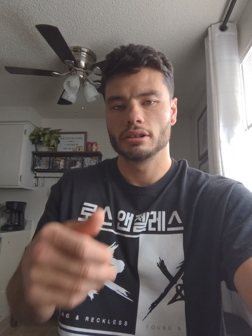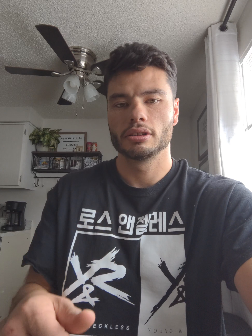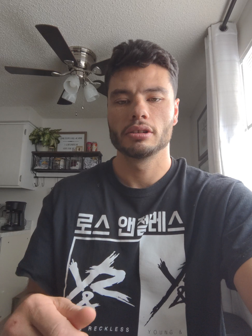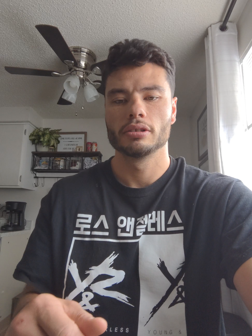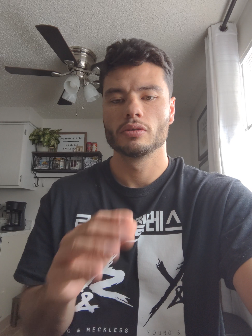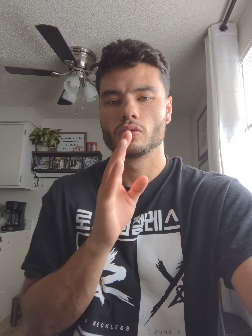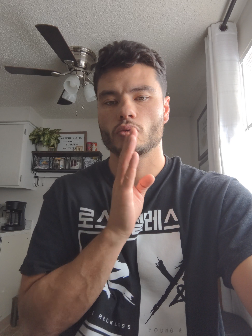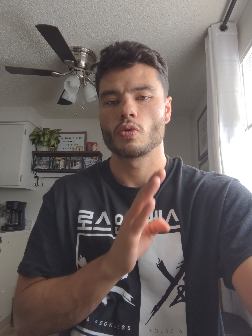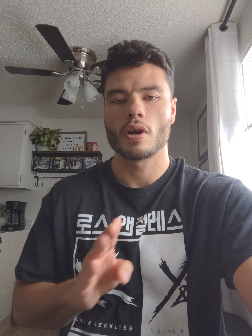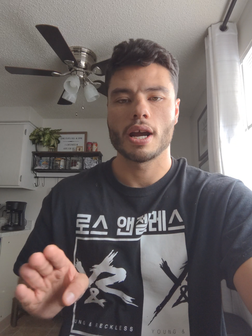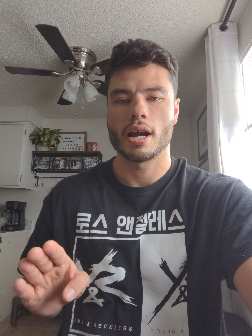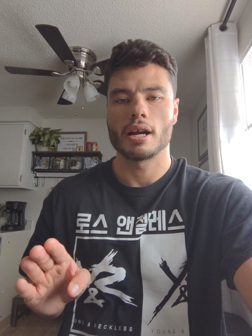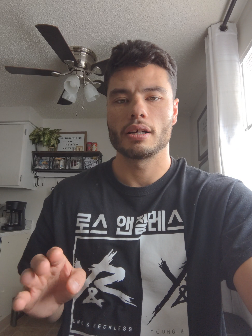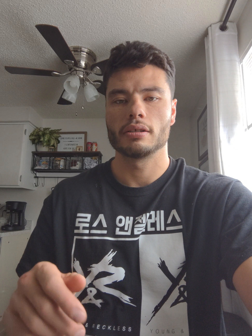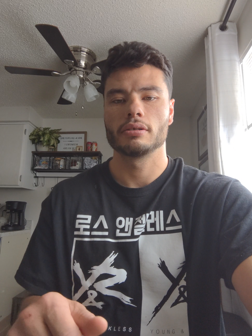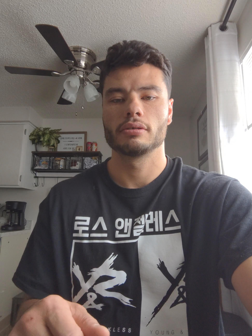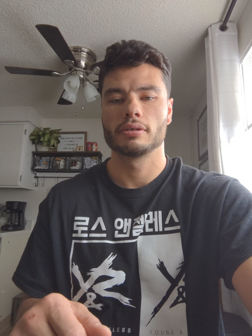quiet